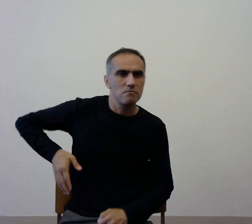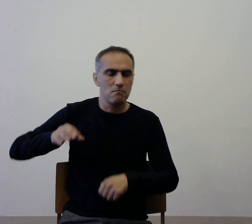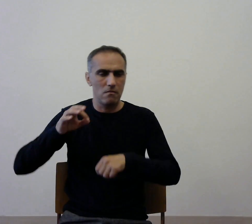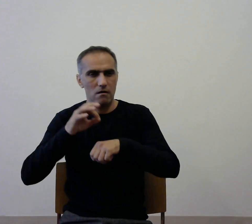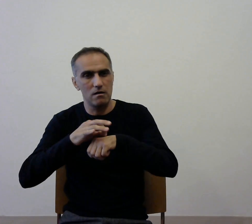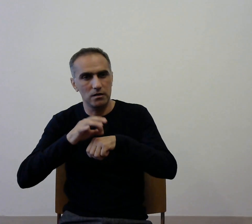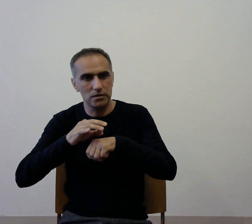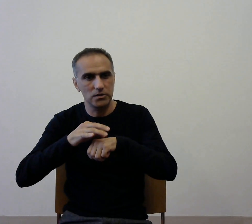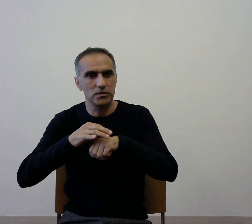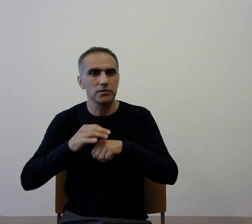ağrımaq